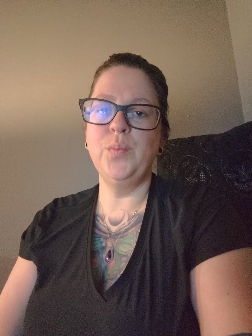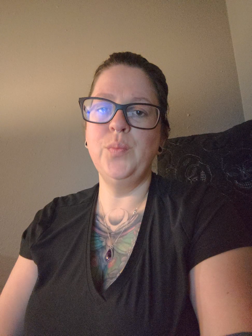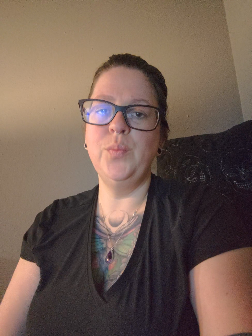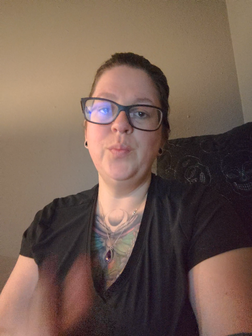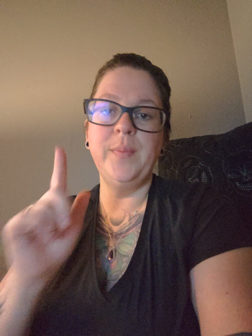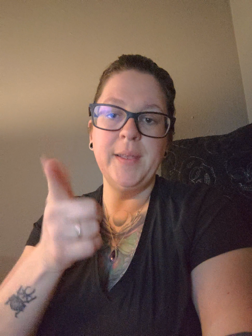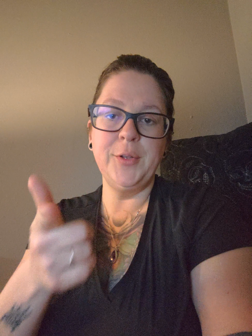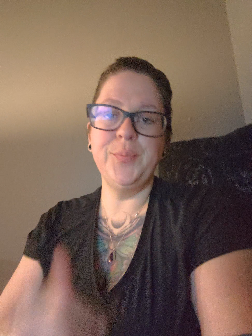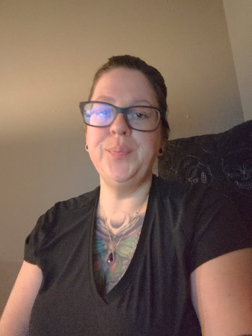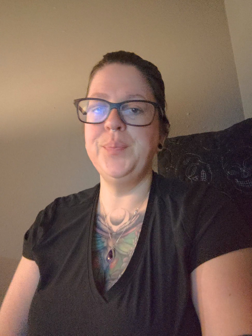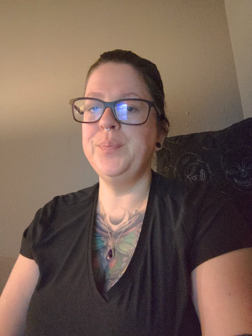later